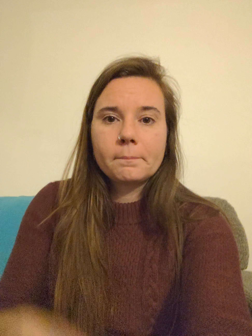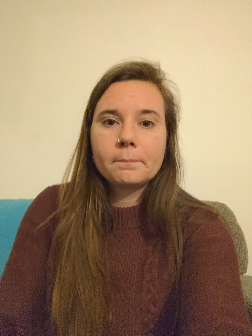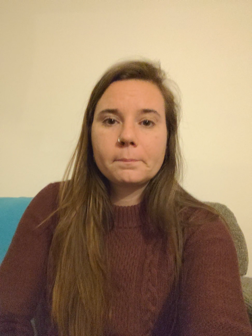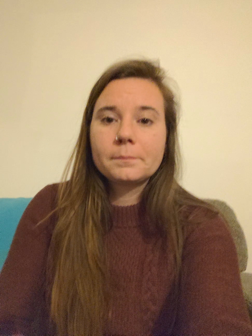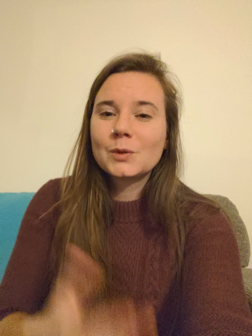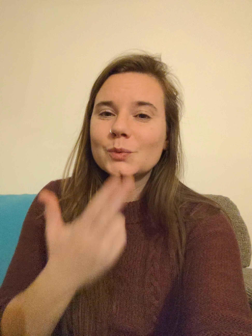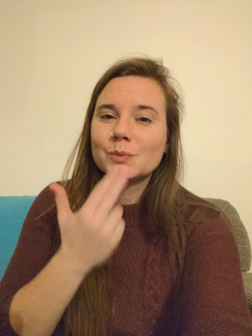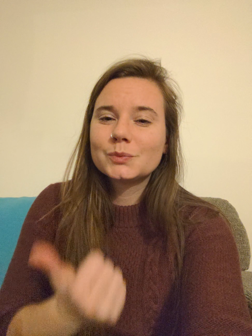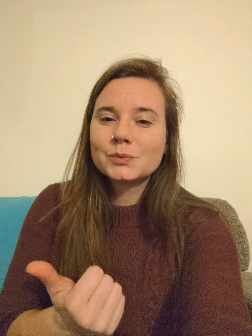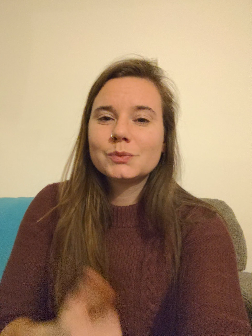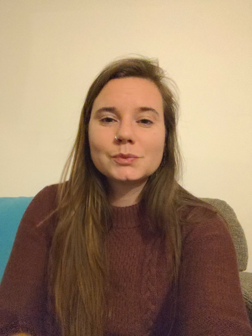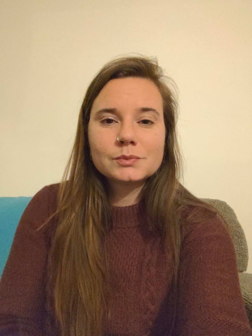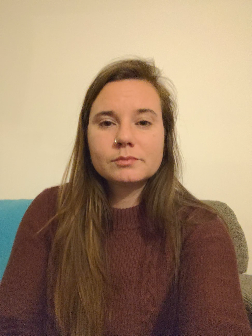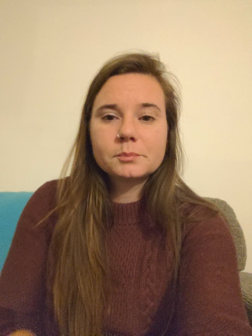cute